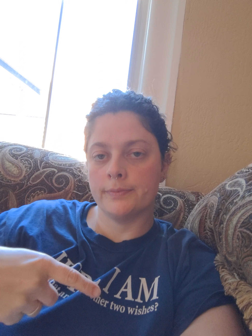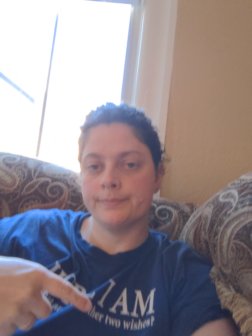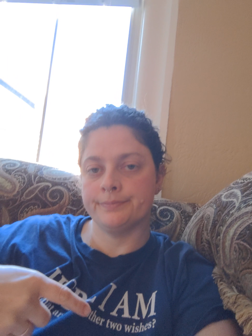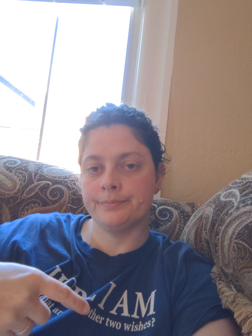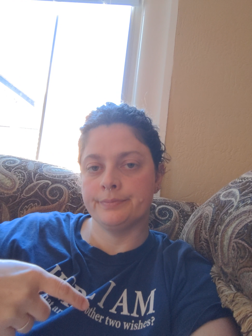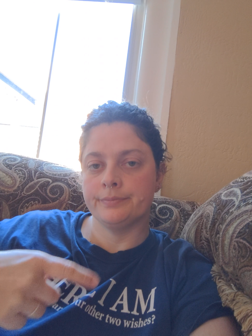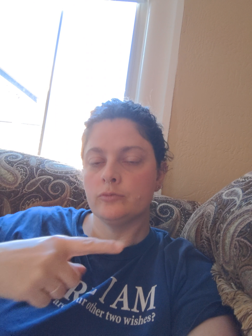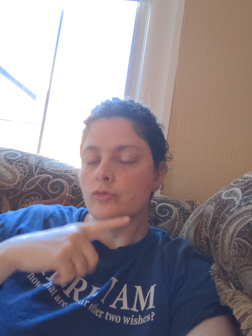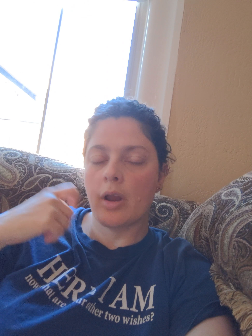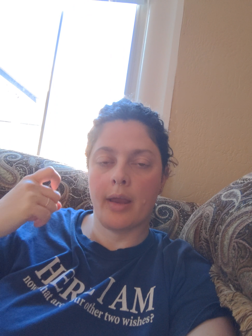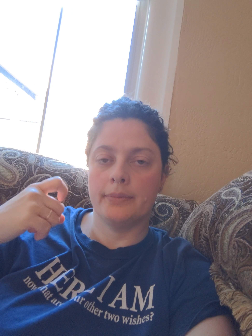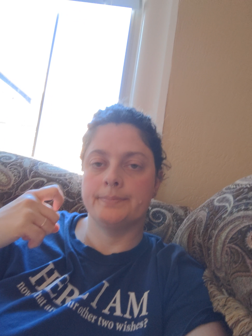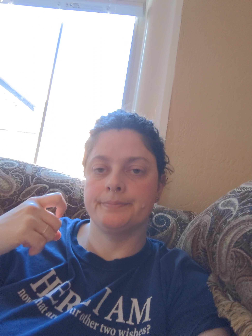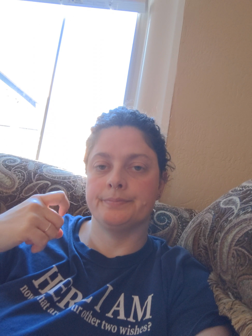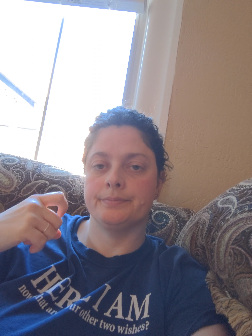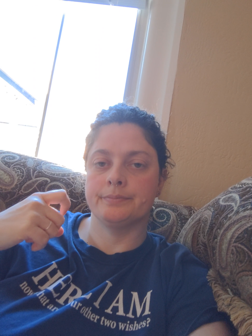dry